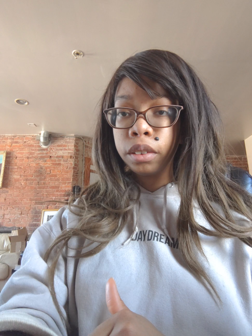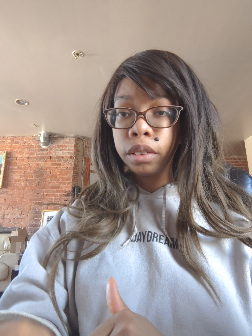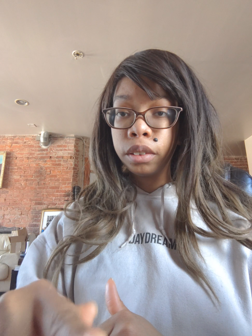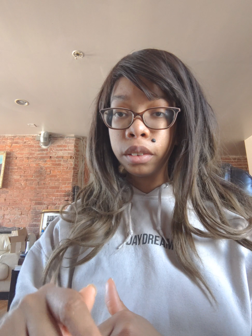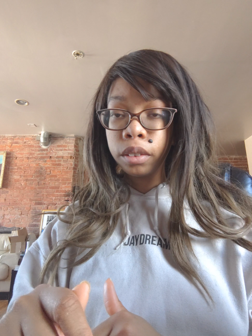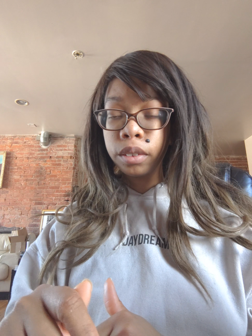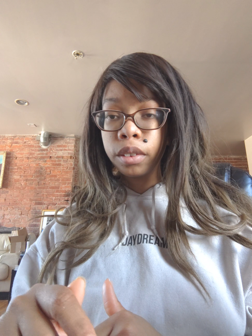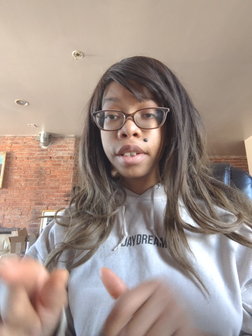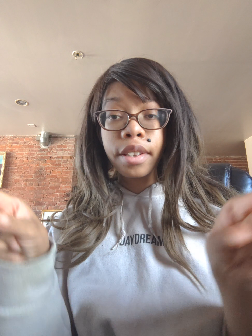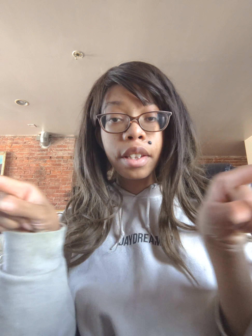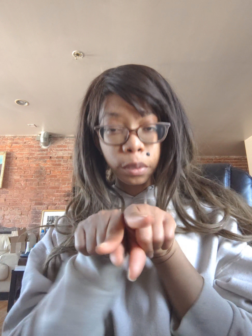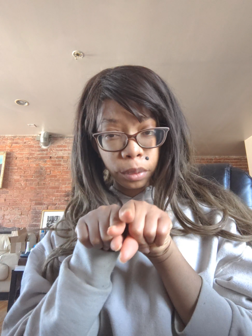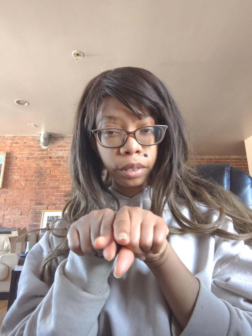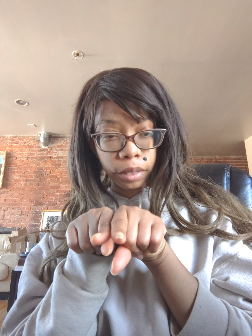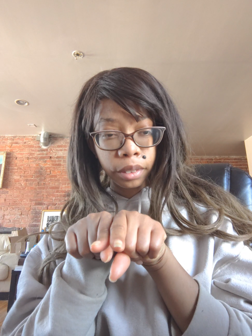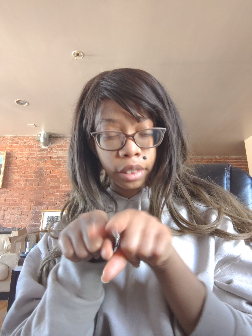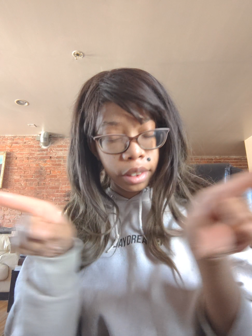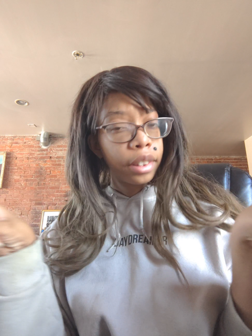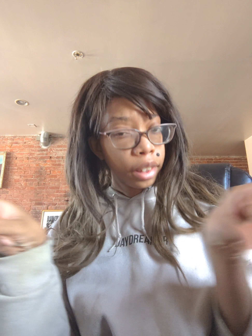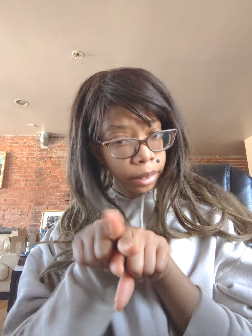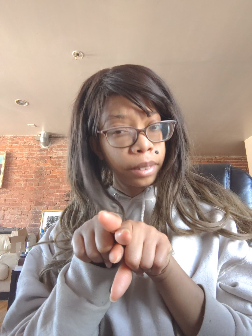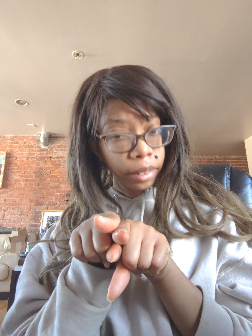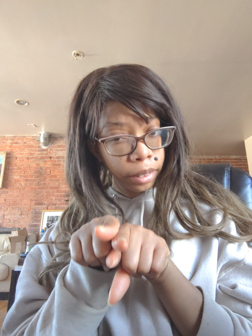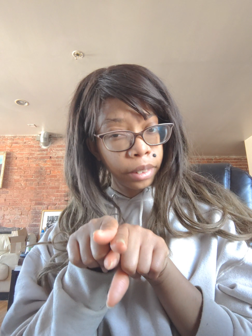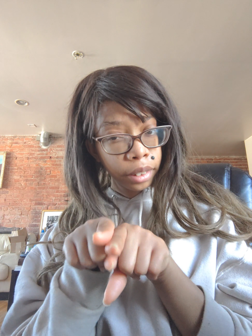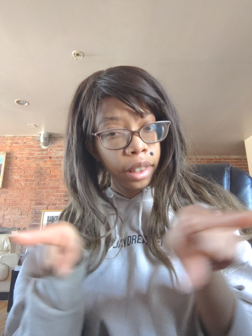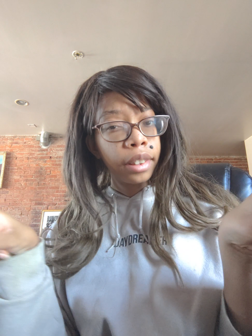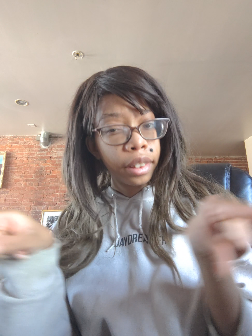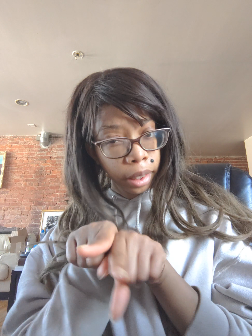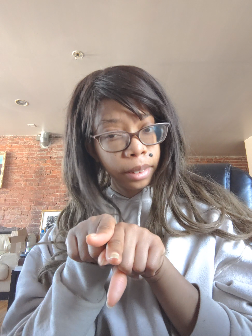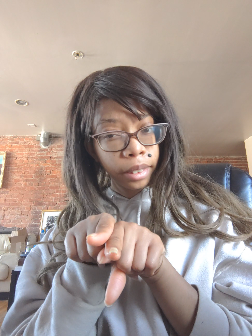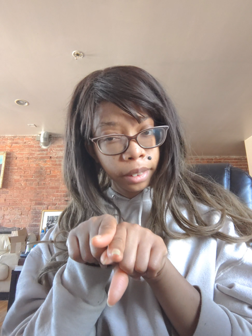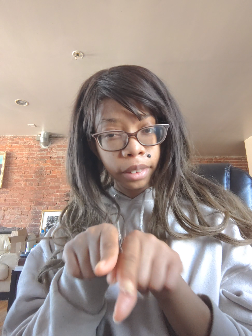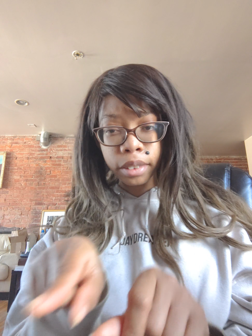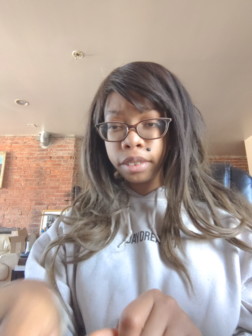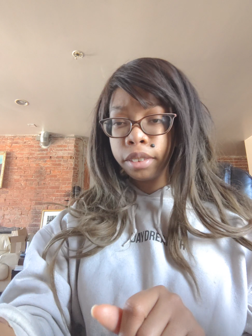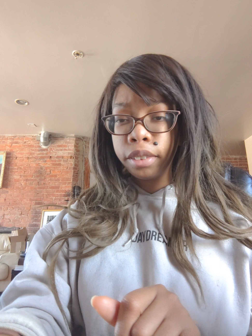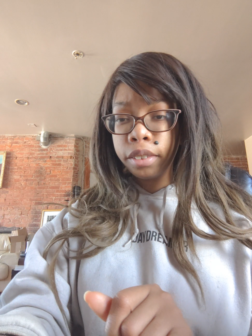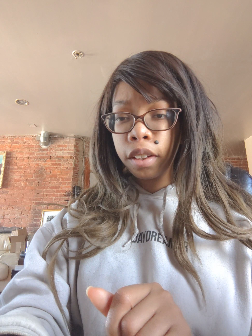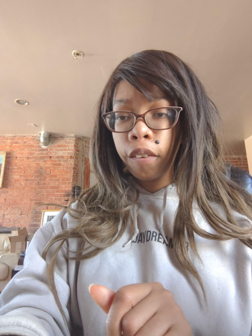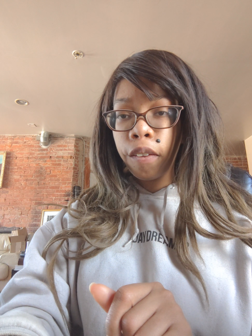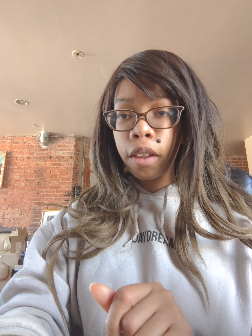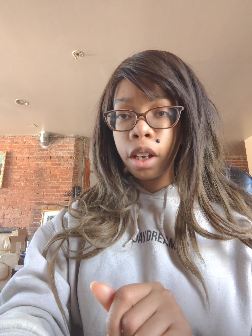same